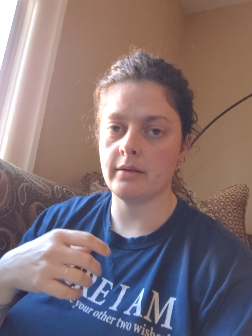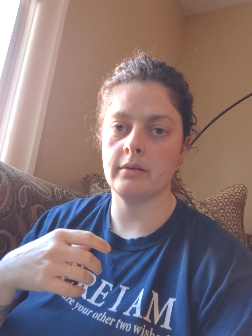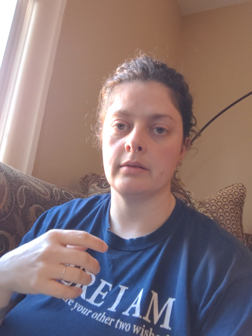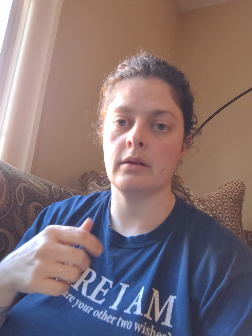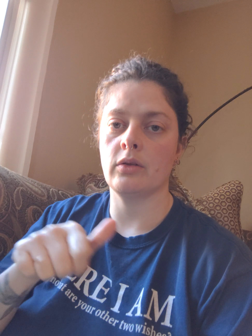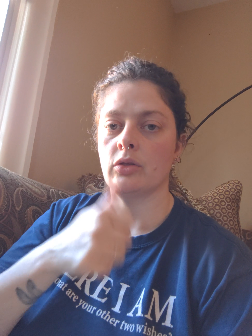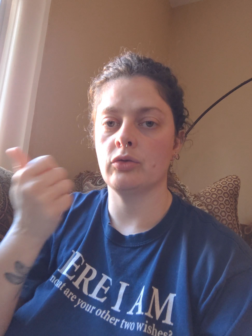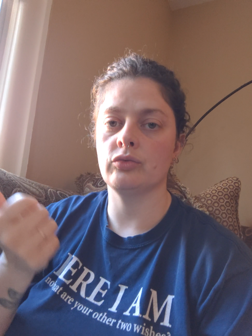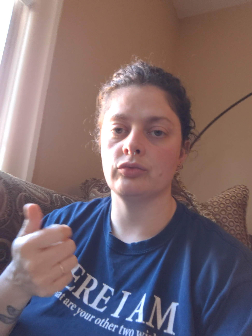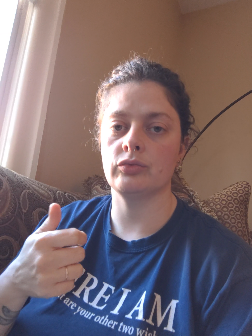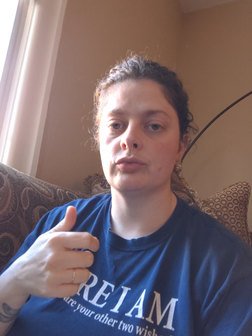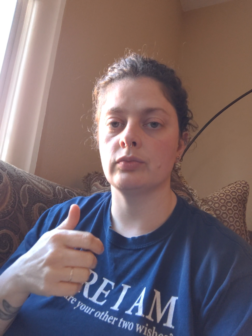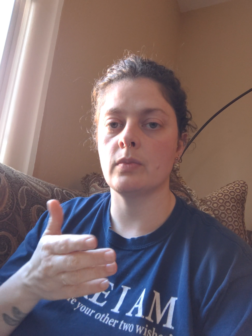another